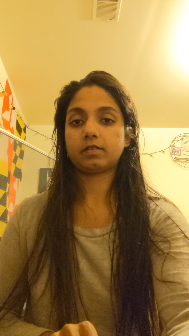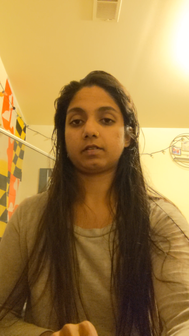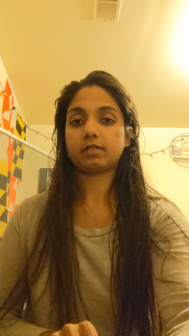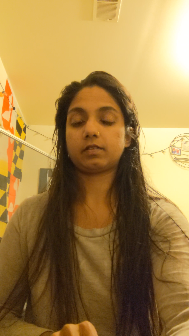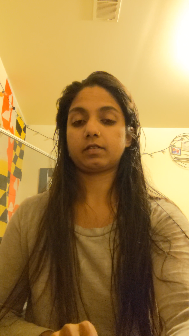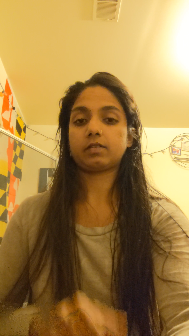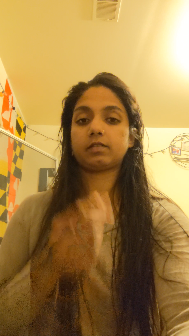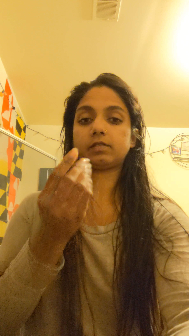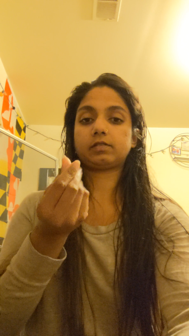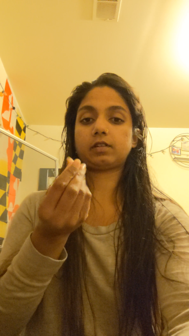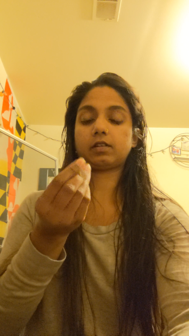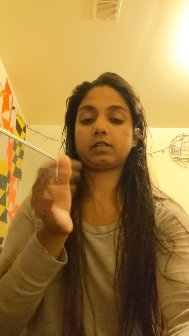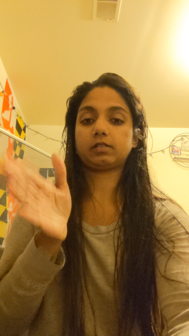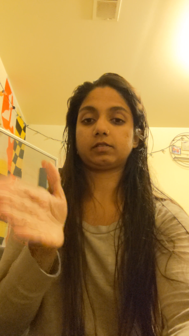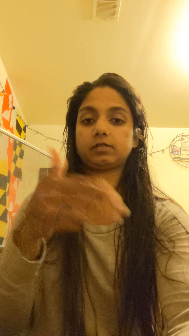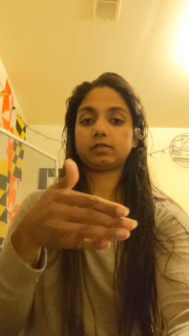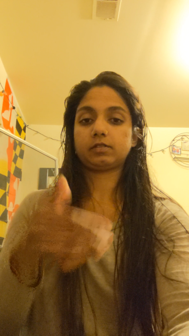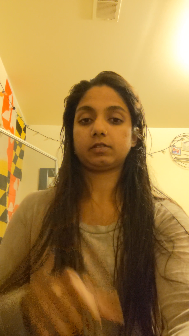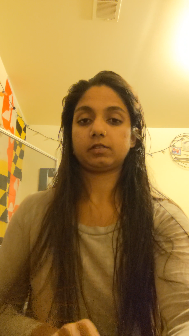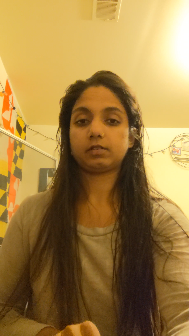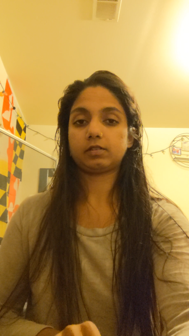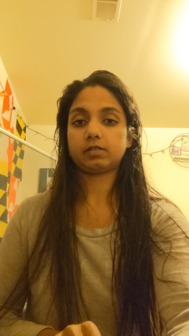sandbox